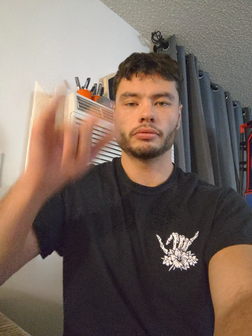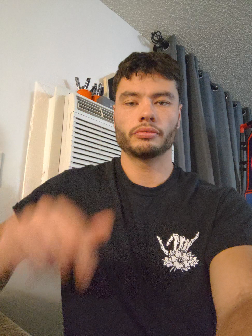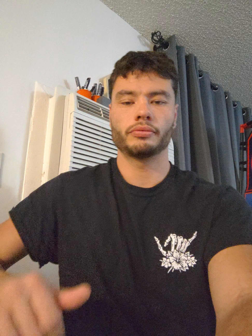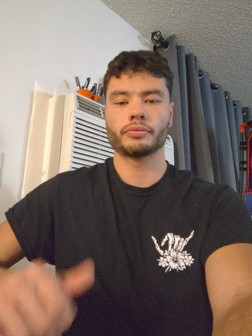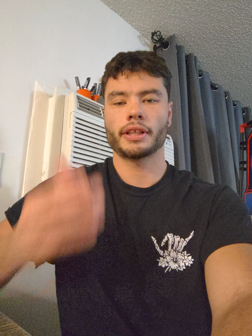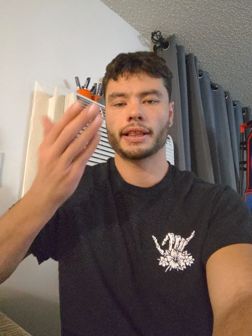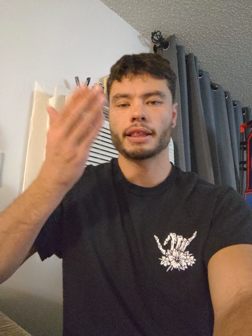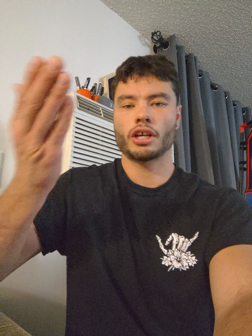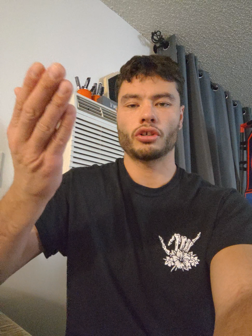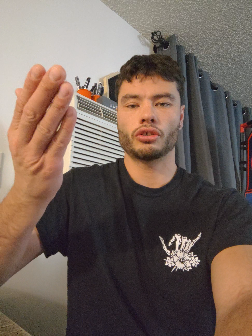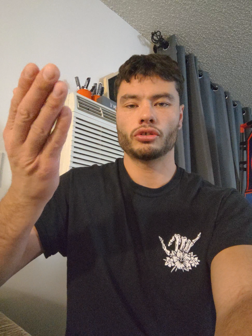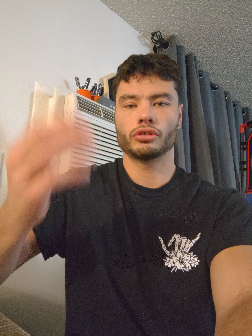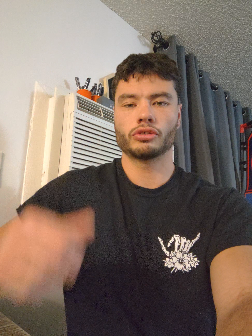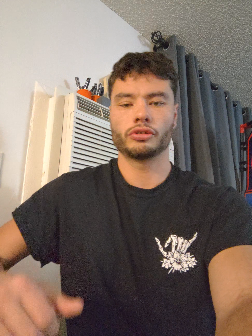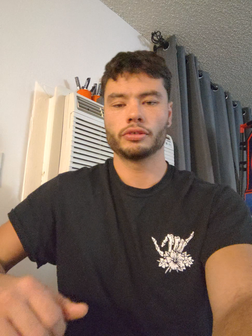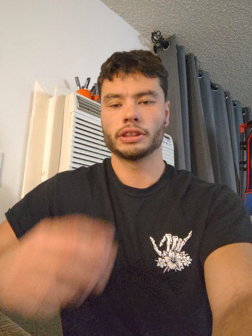there